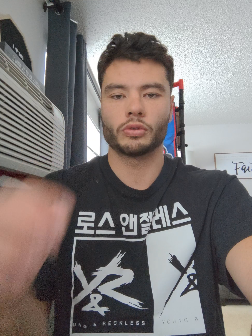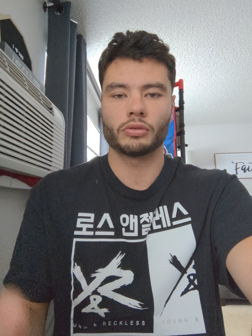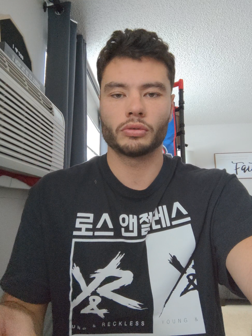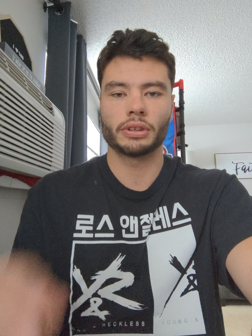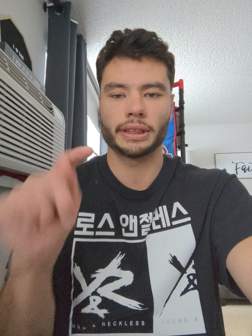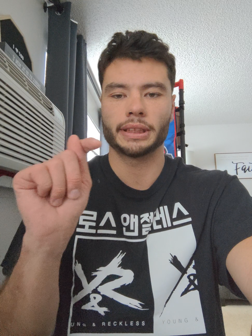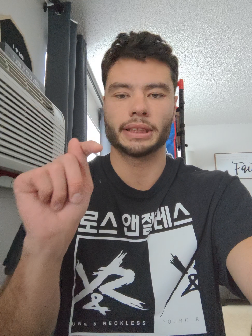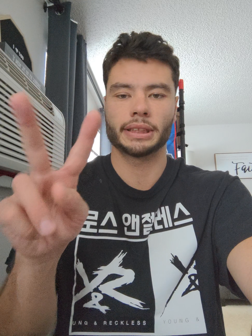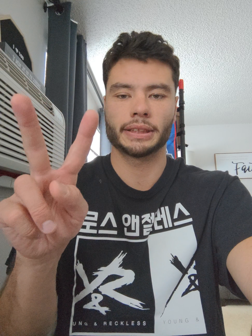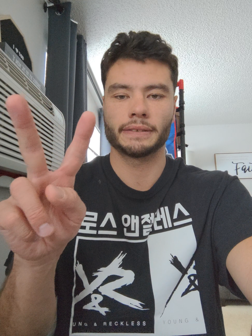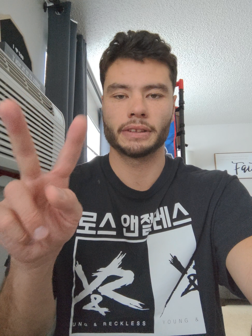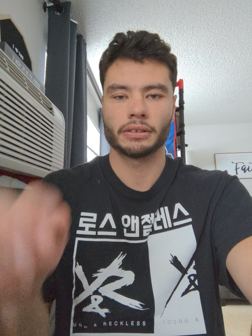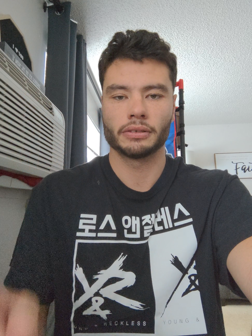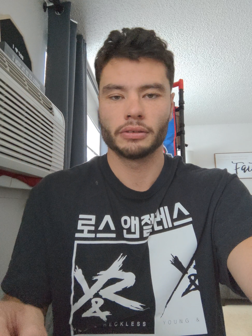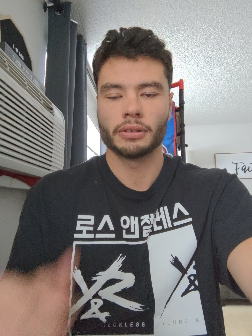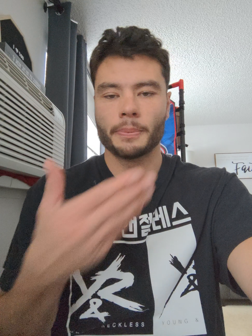TV